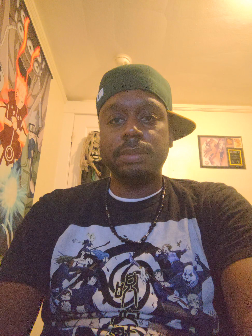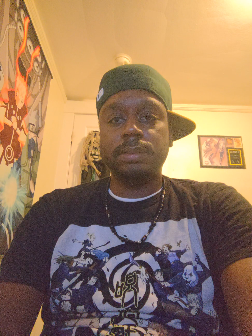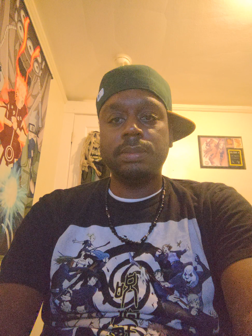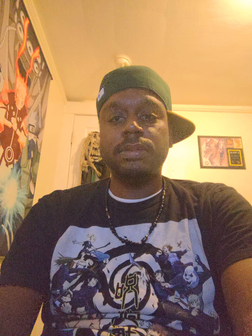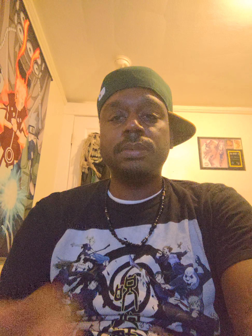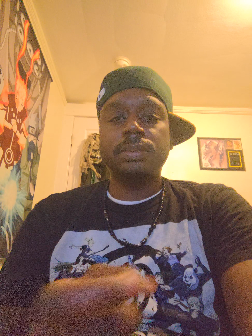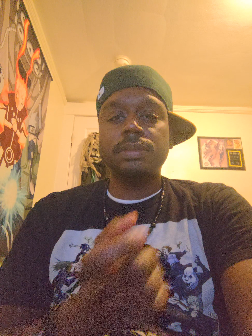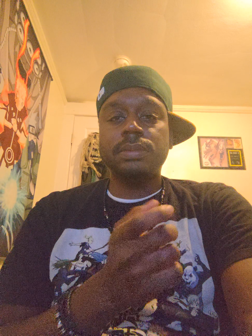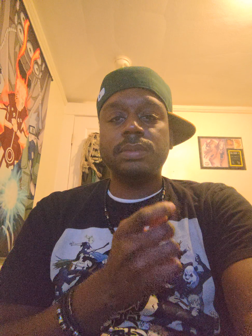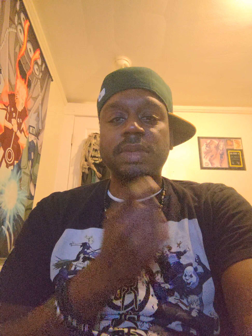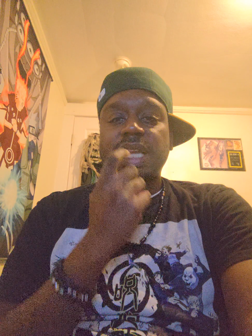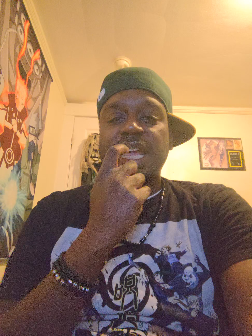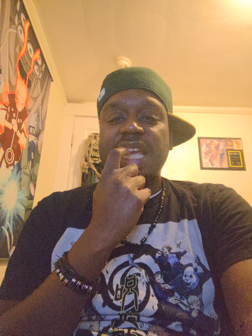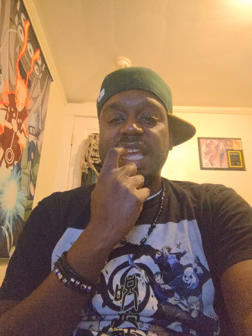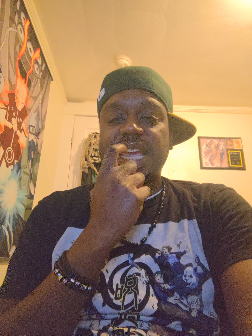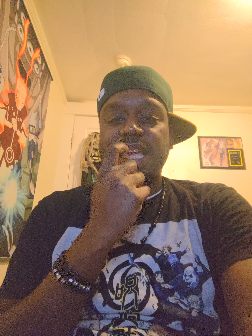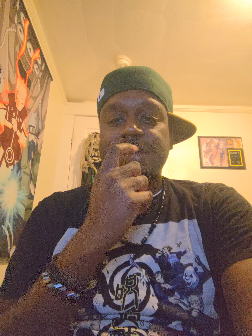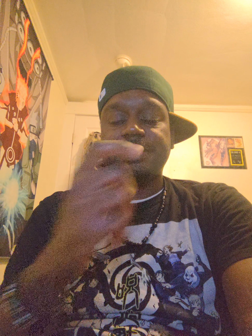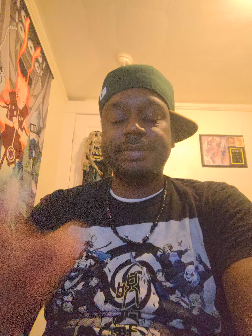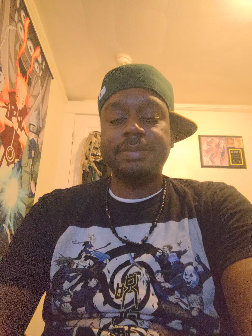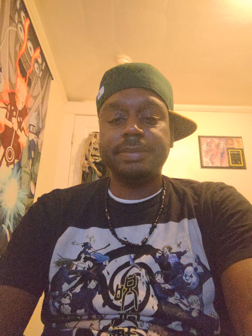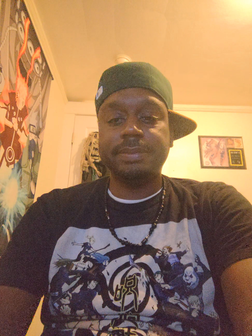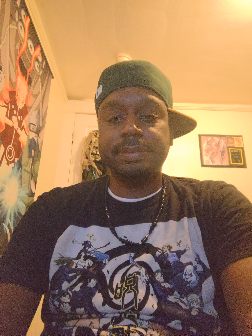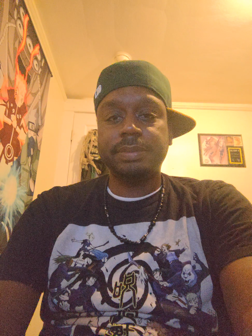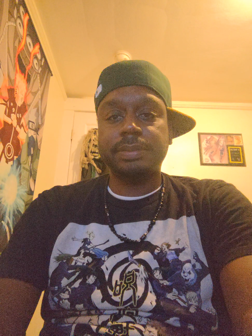window